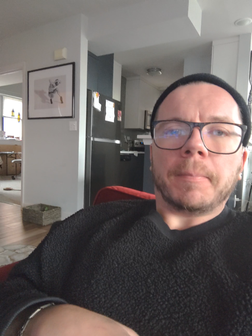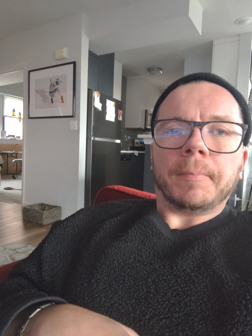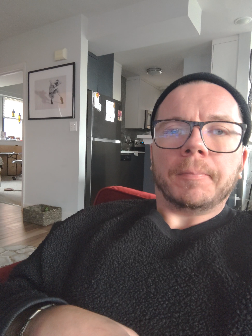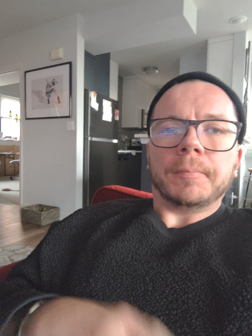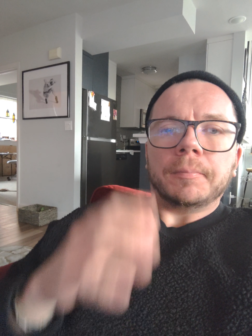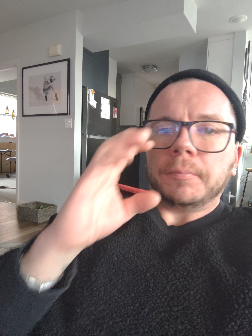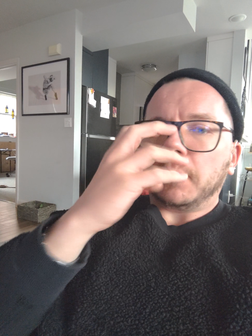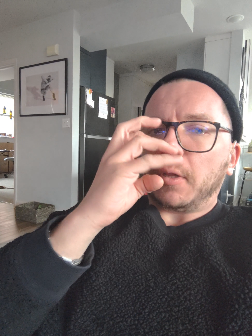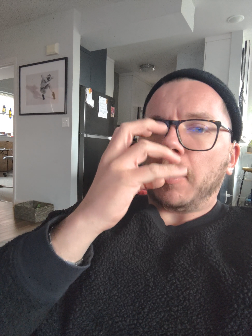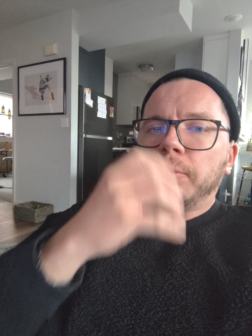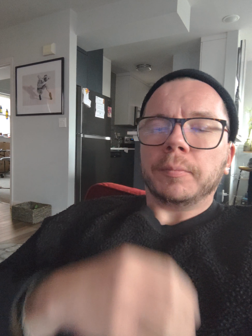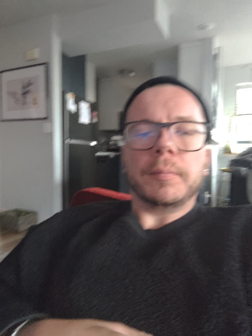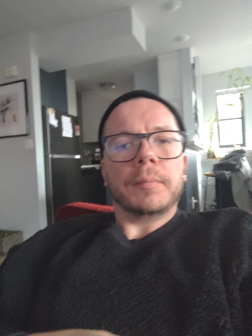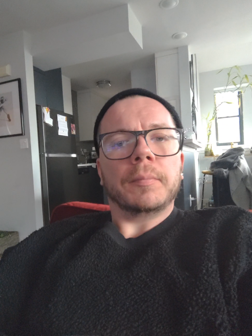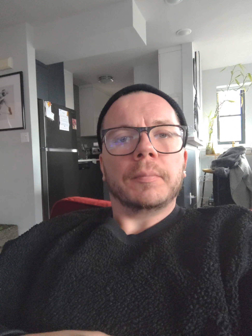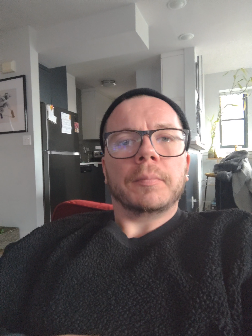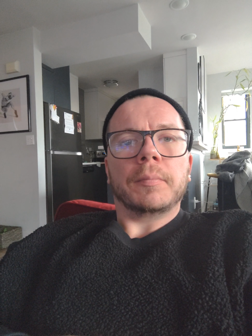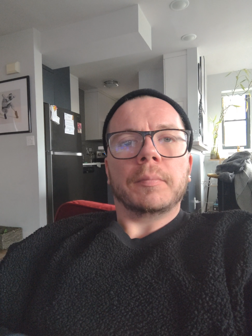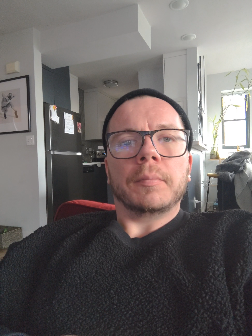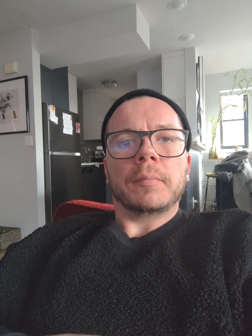clown